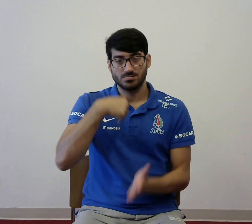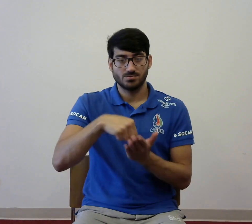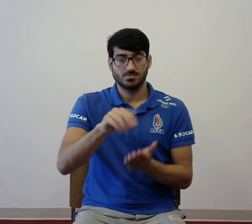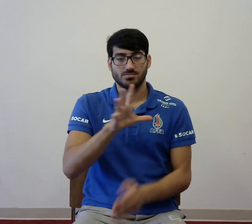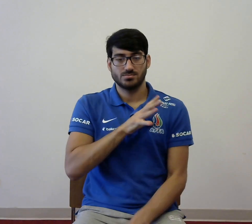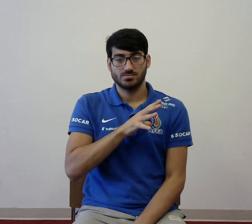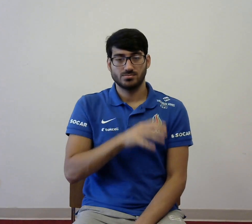almışam